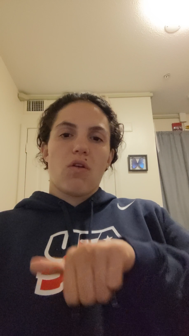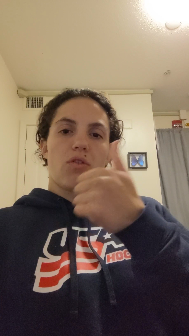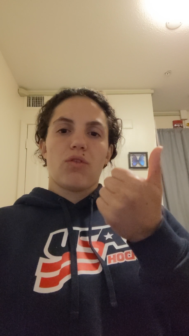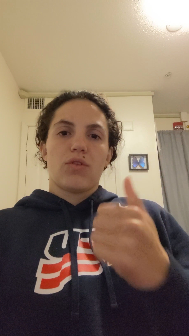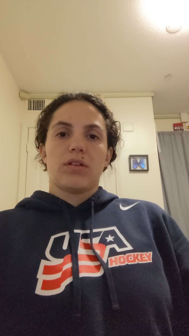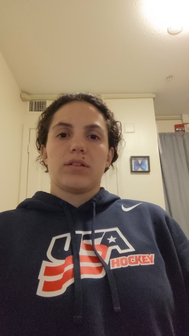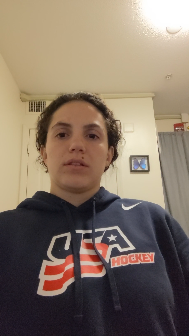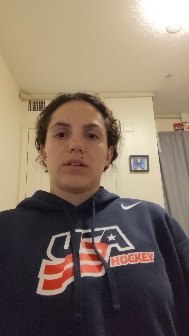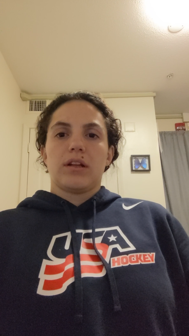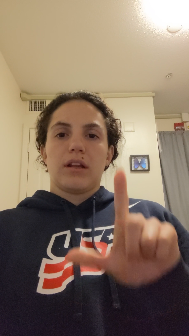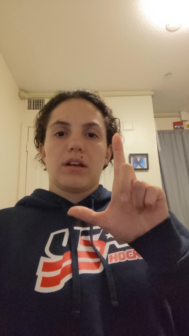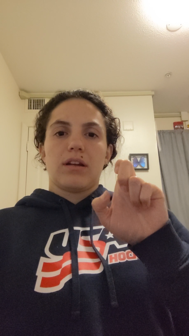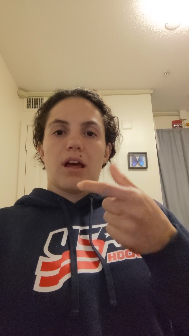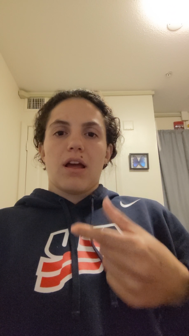leg